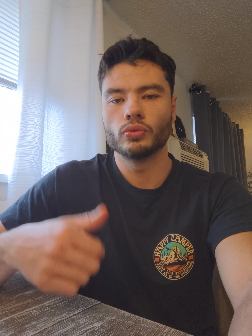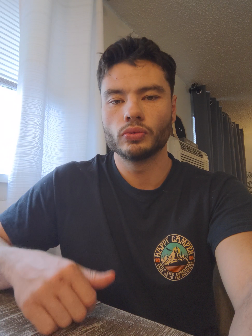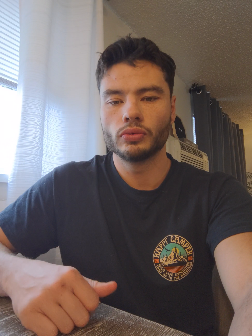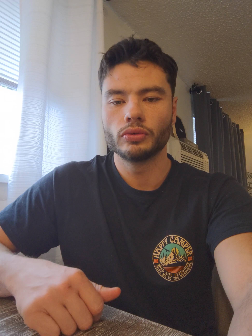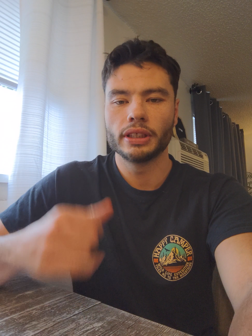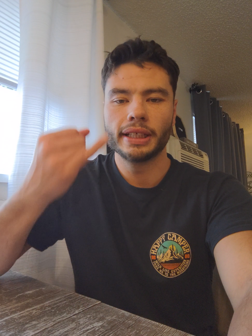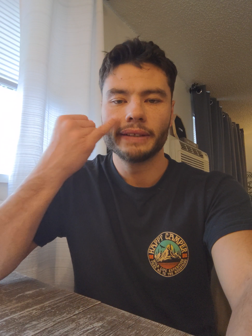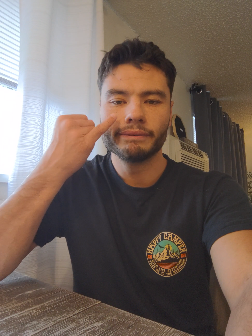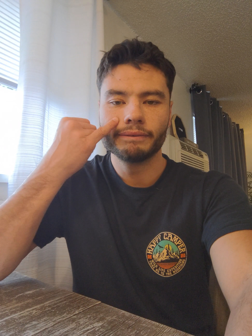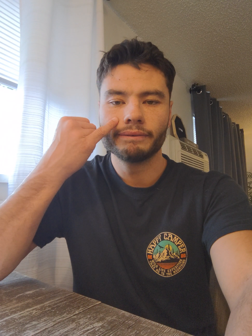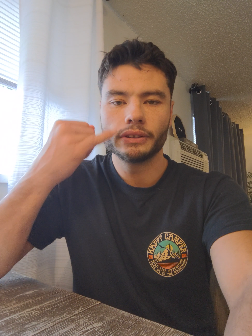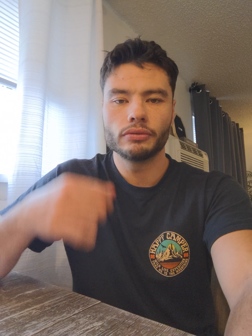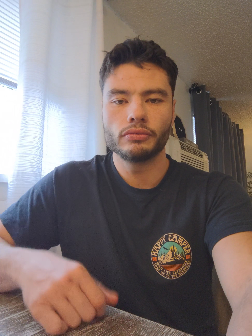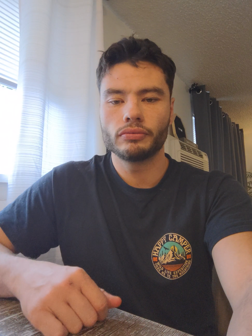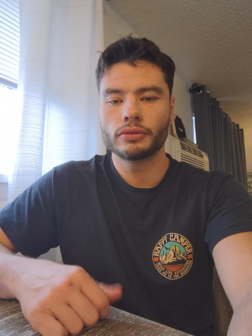if